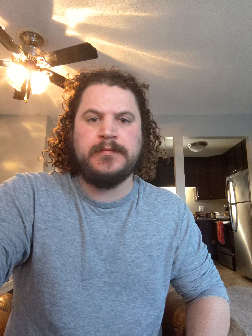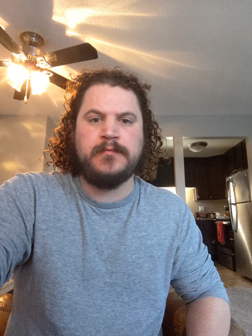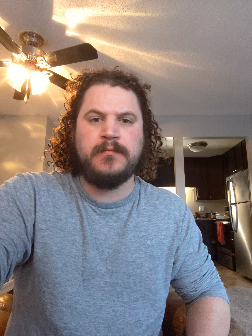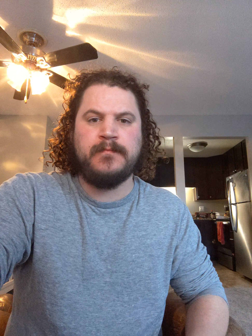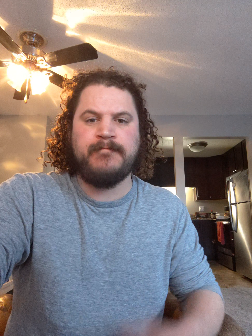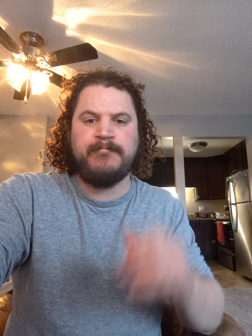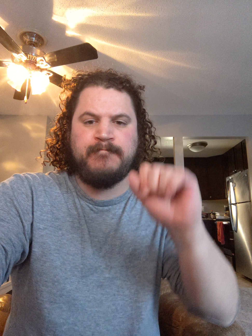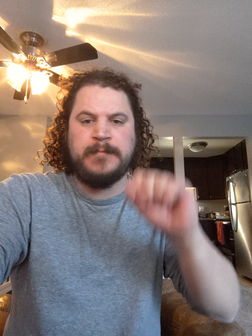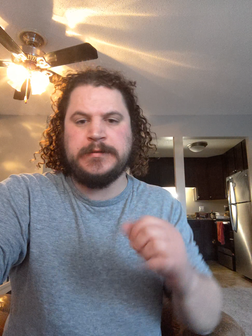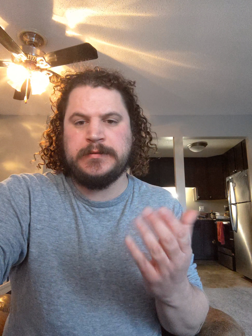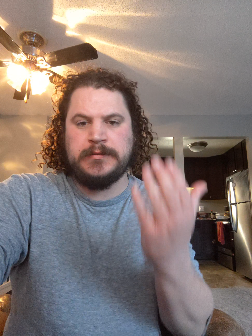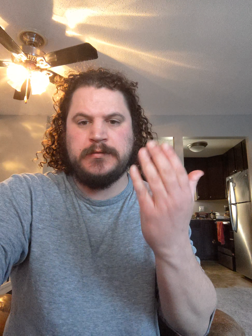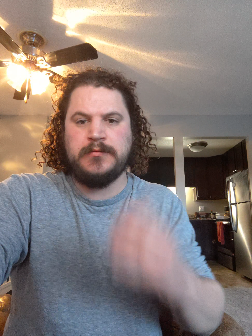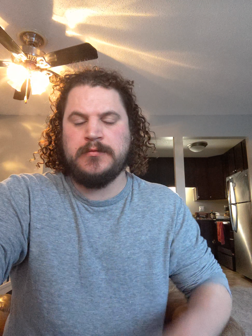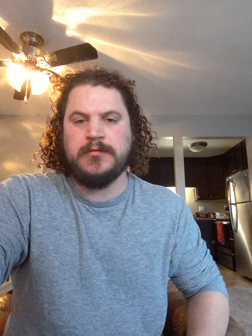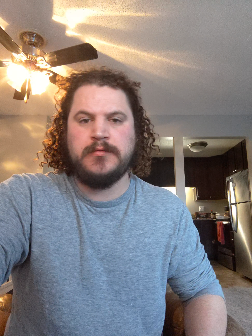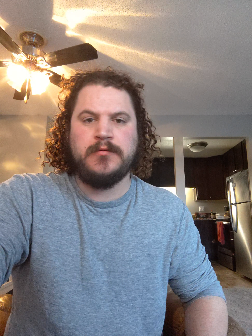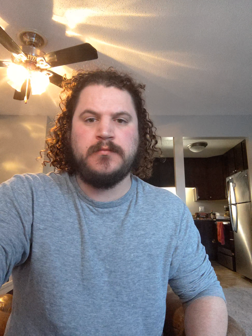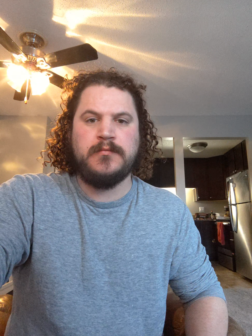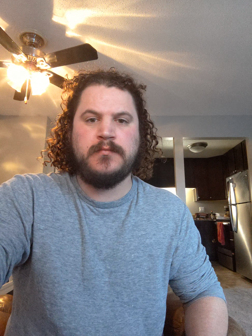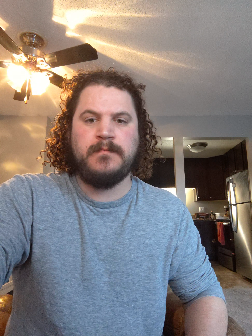mitten